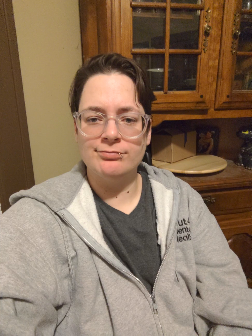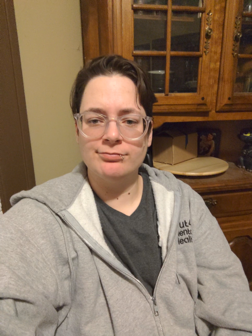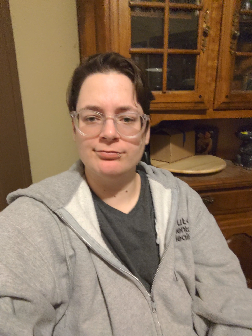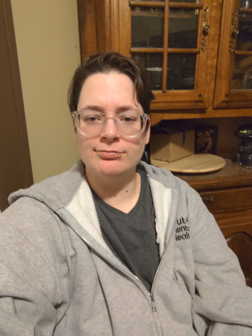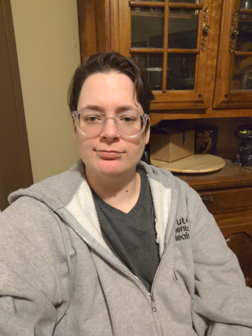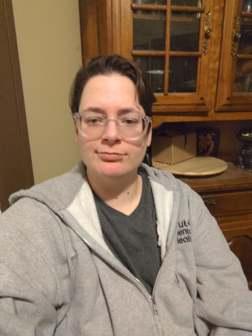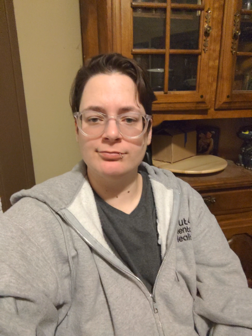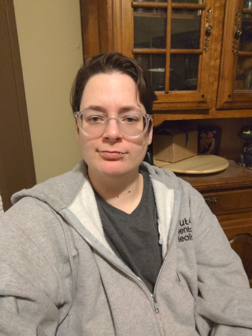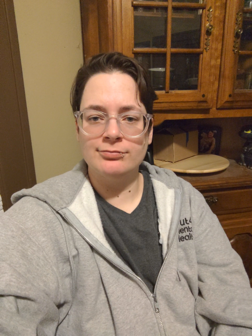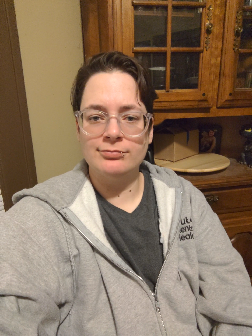frog